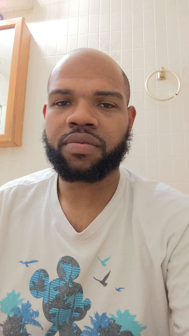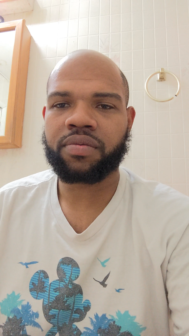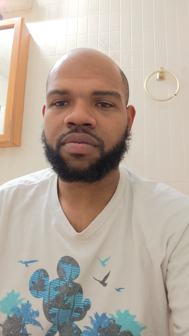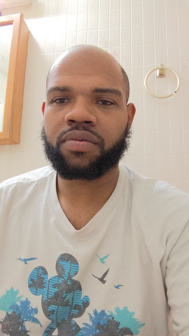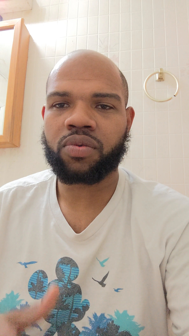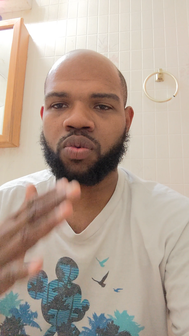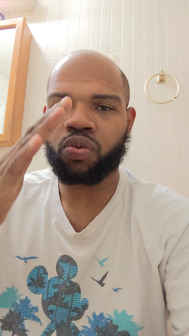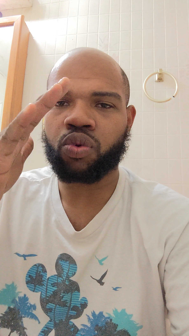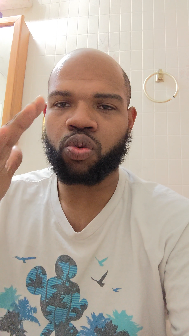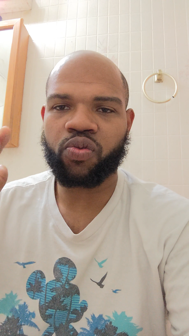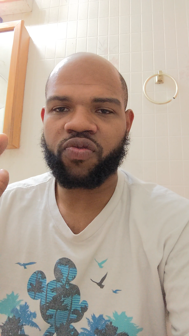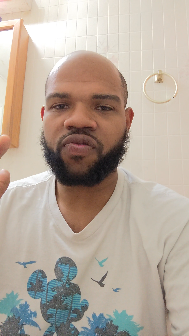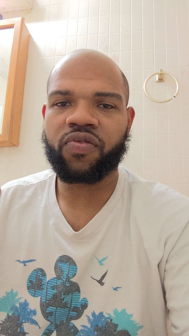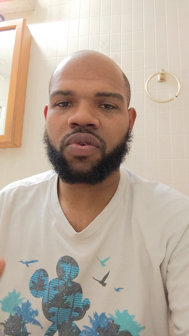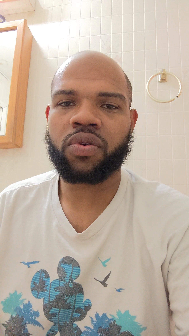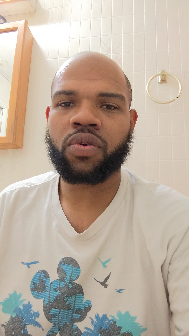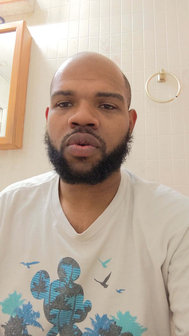roof